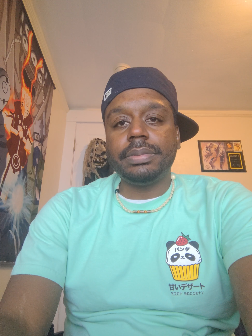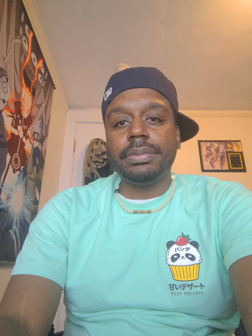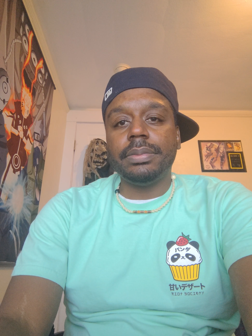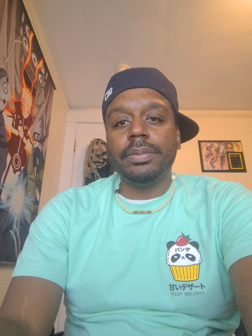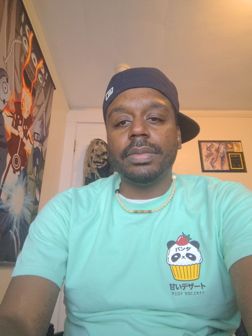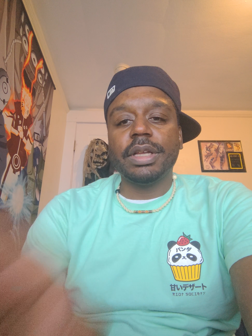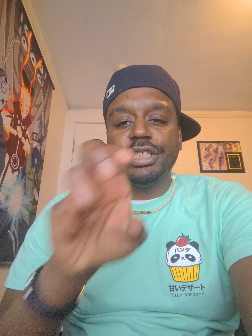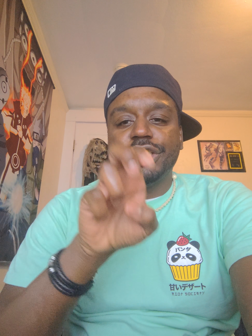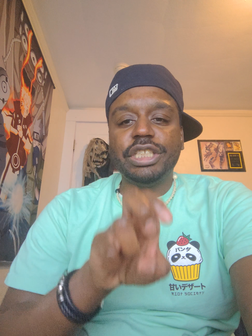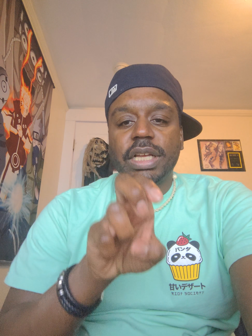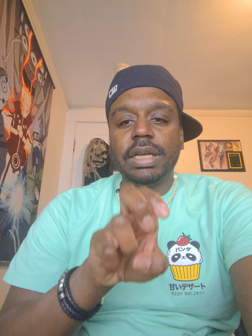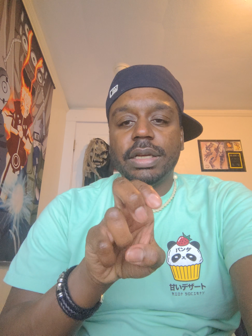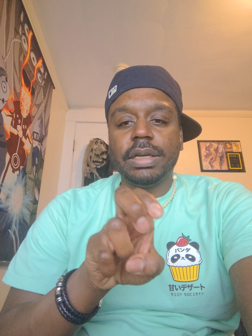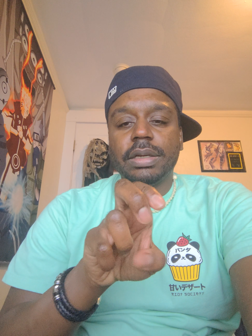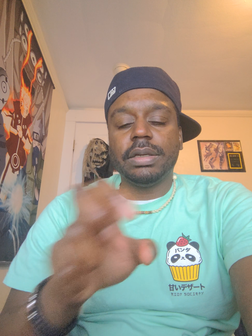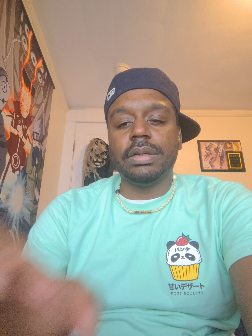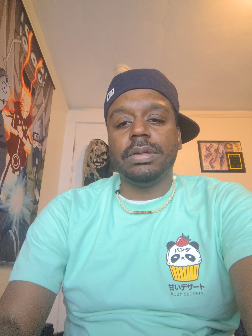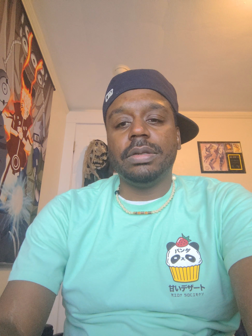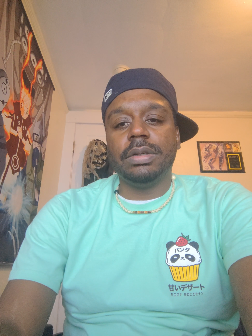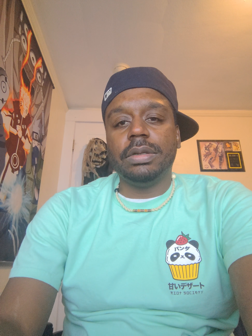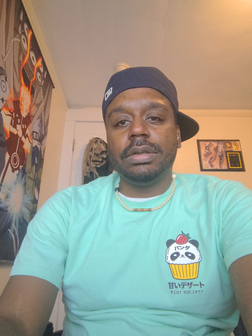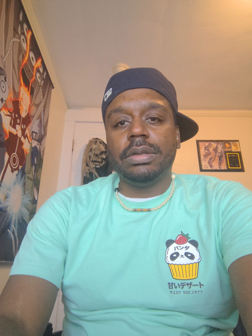chair